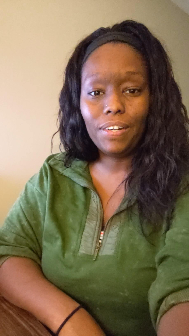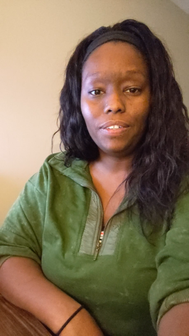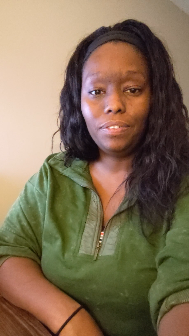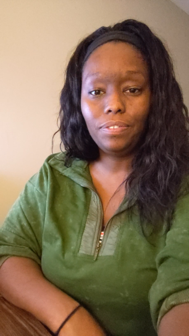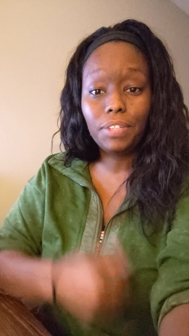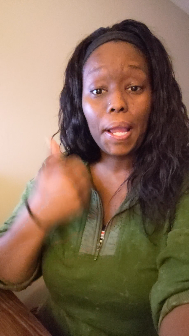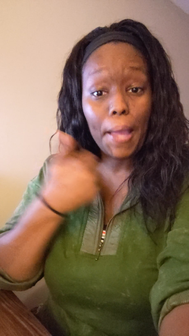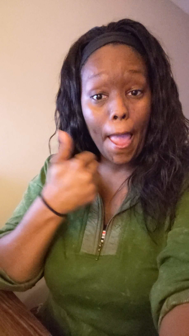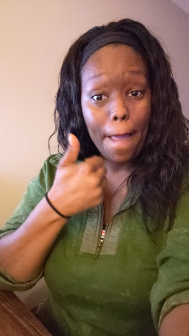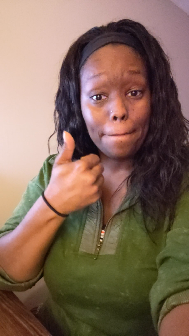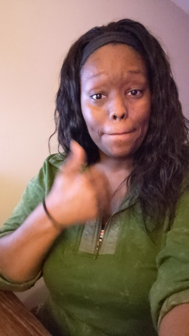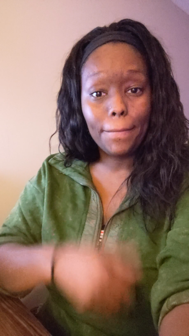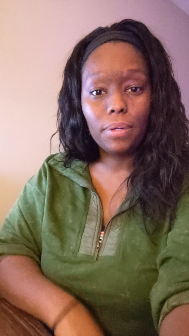game